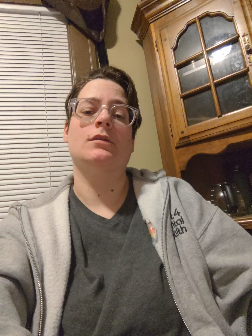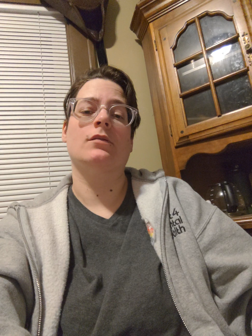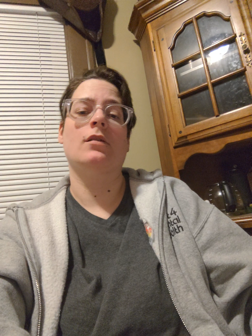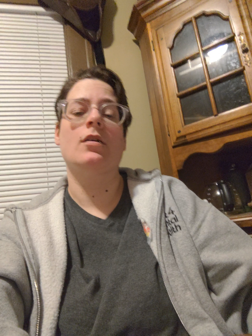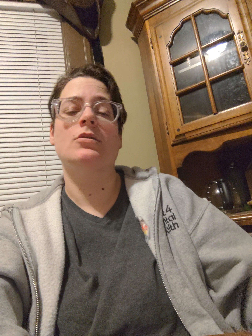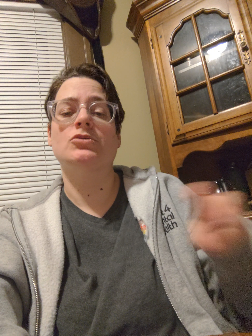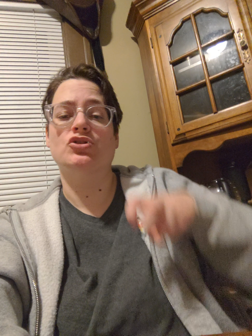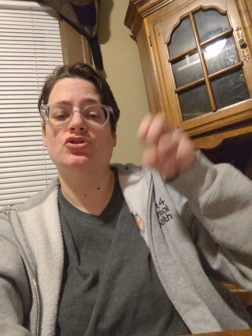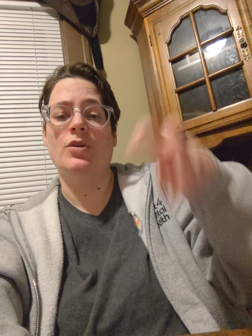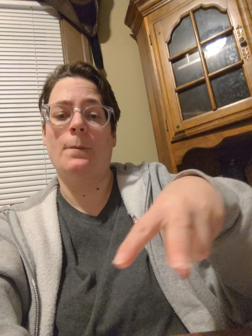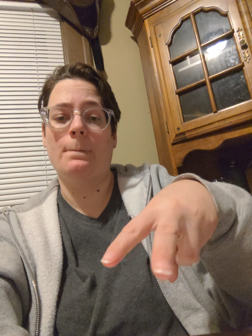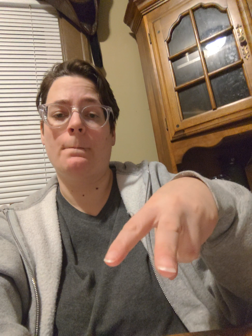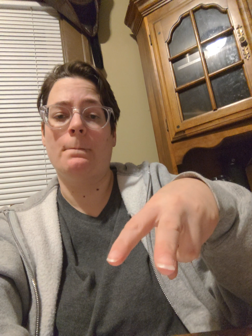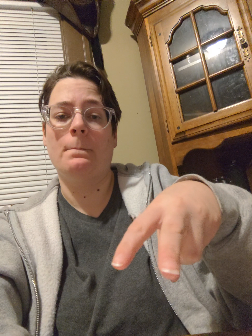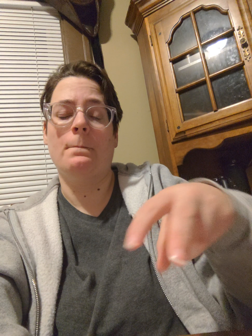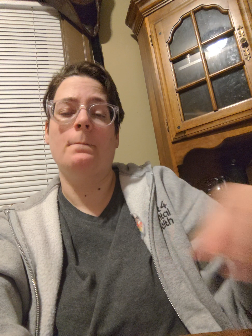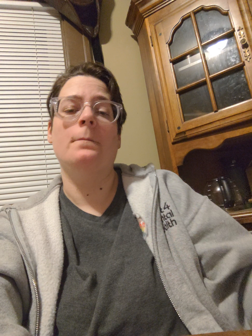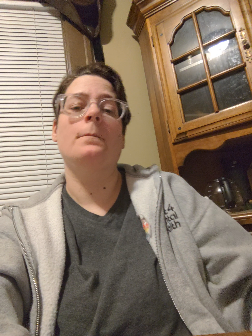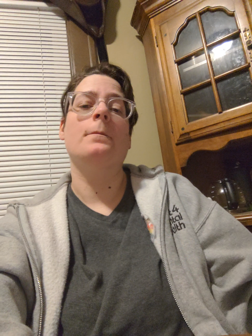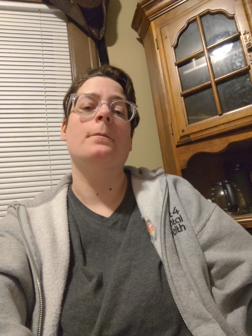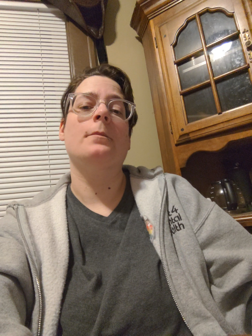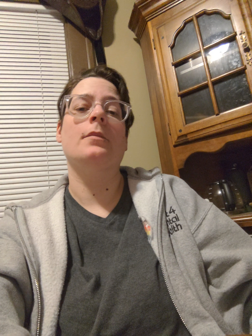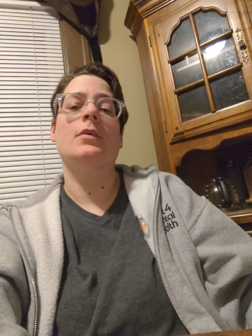jump